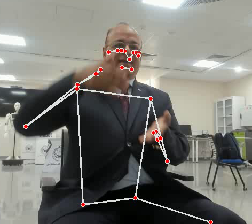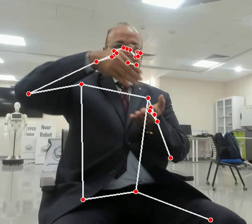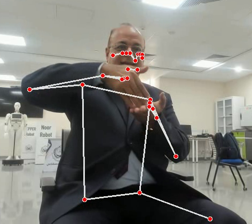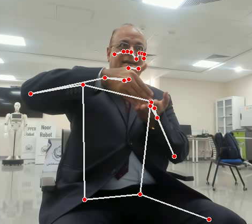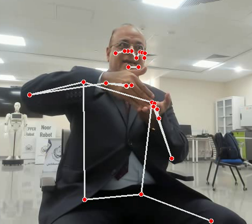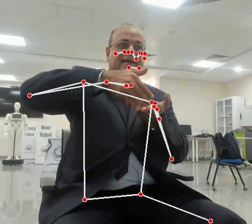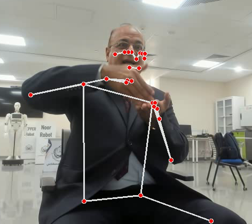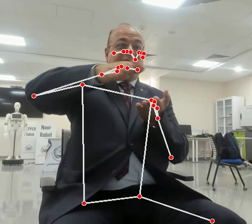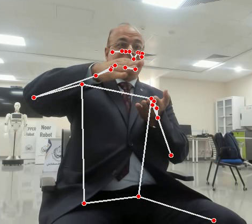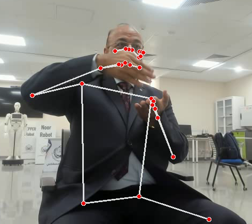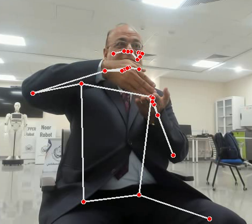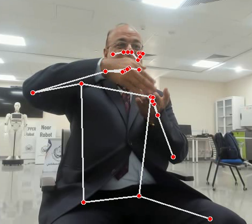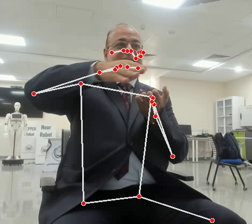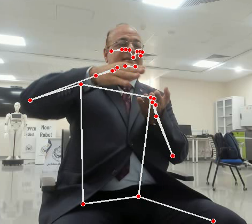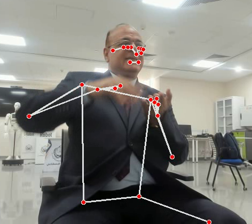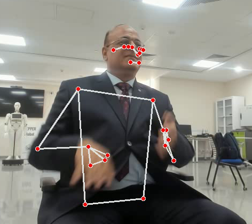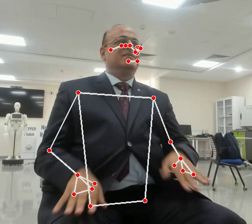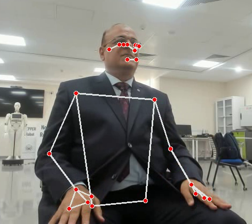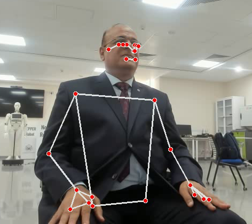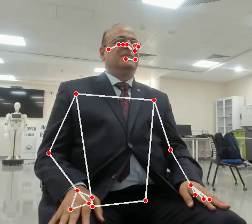hta hta